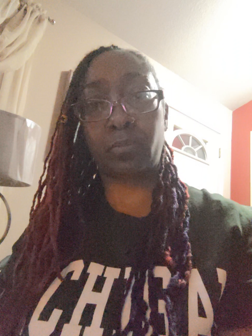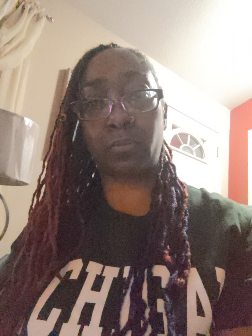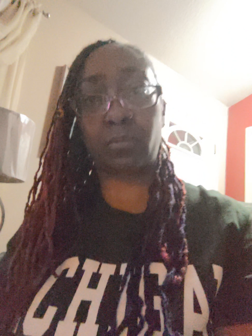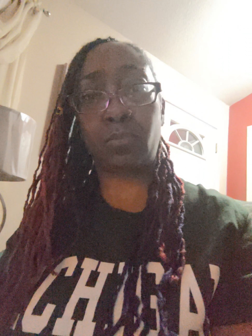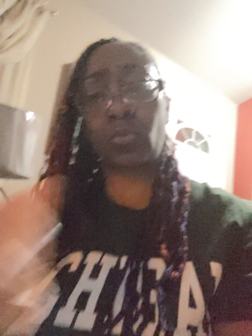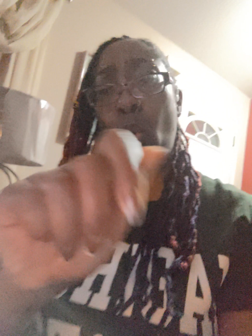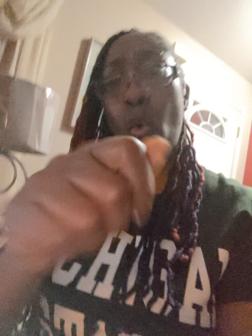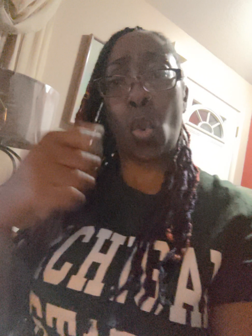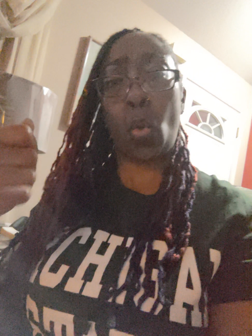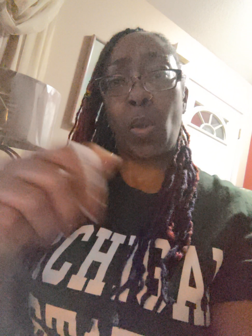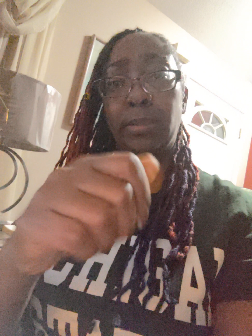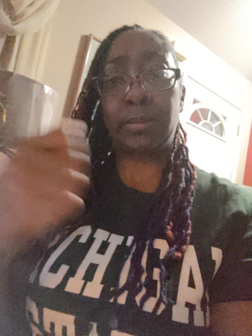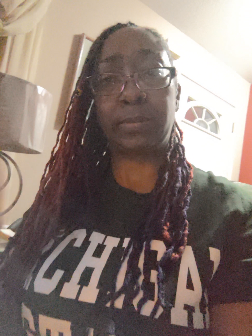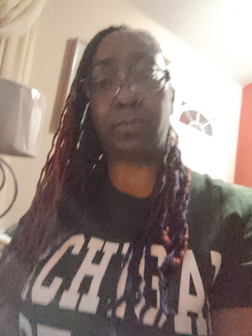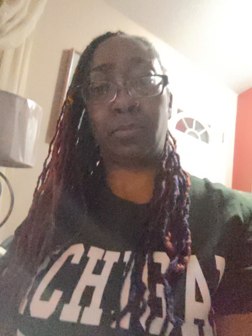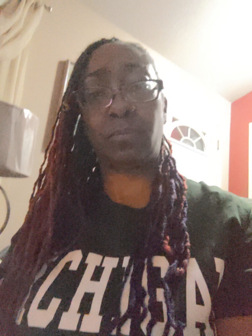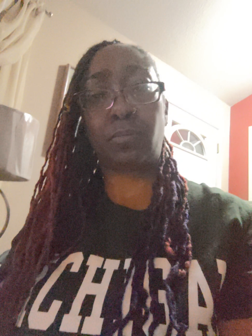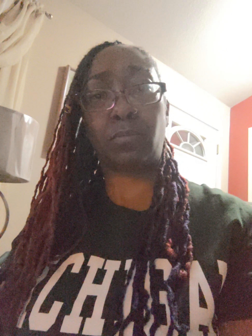closet